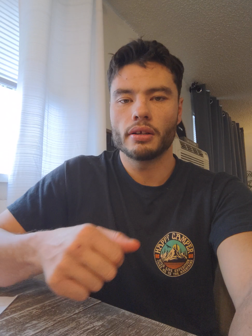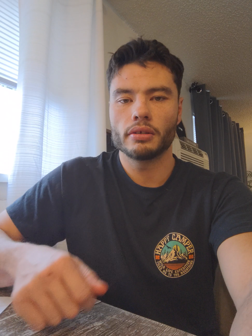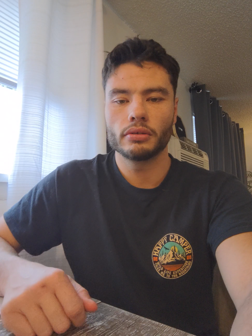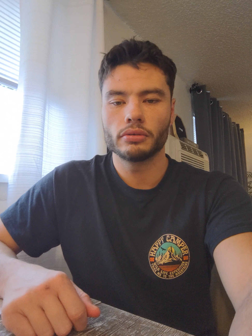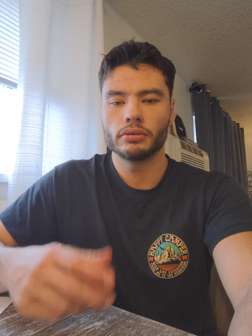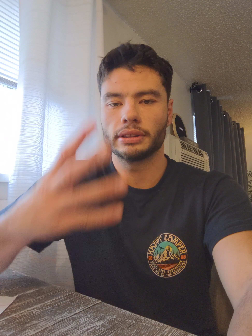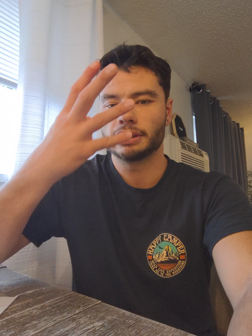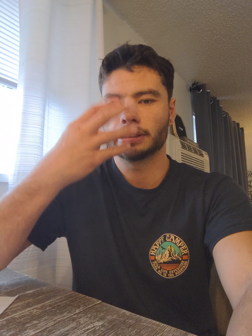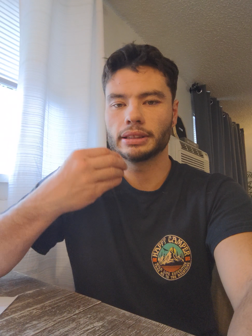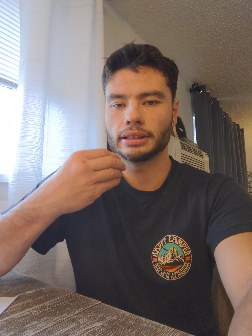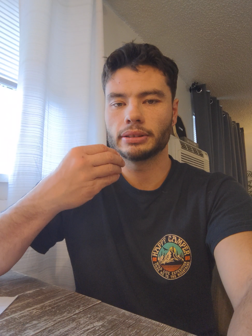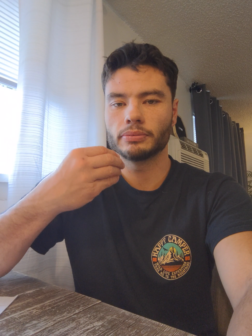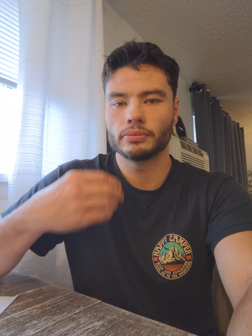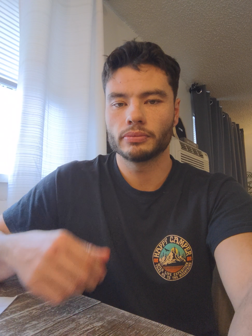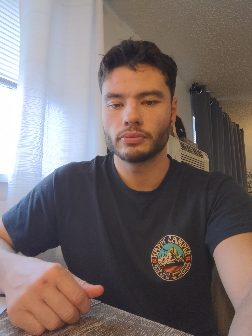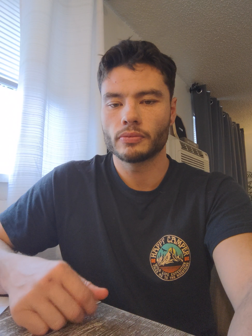sleep